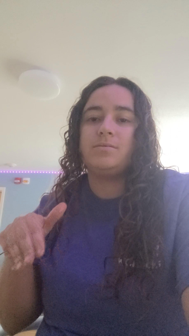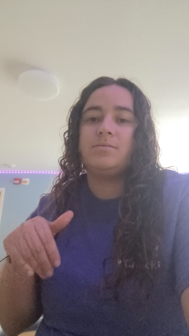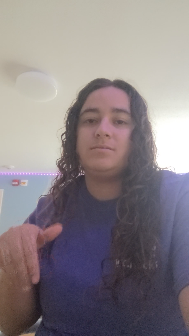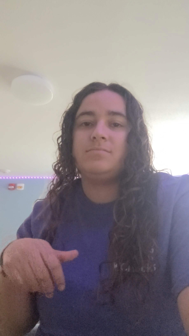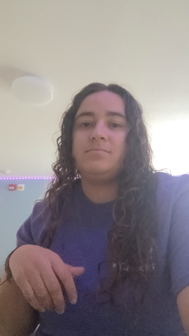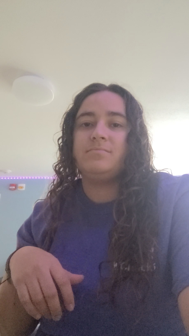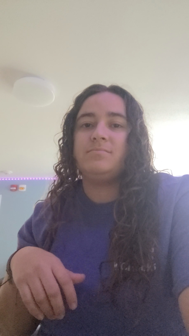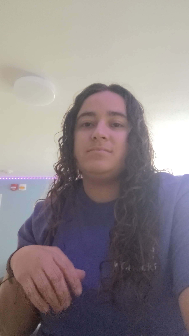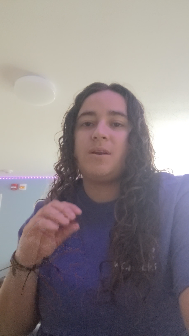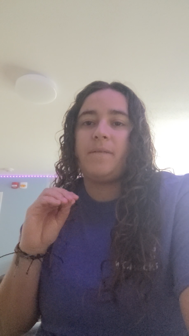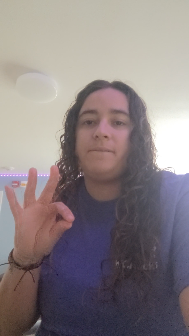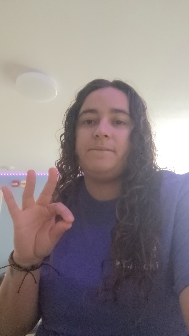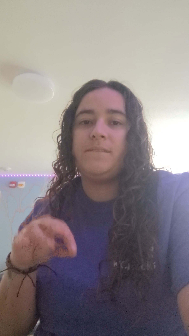of